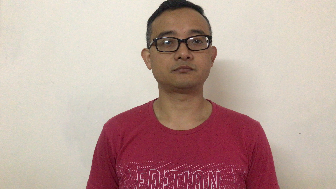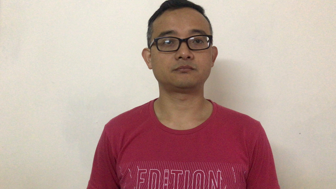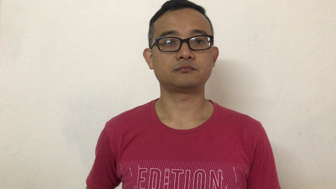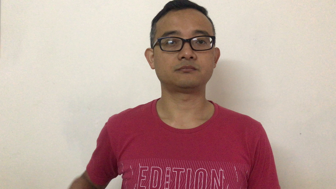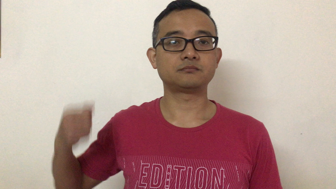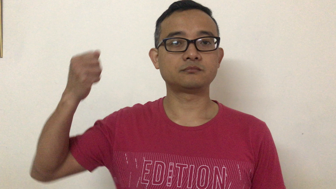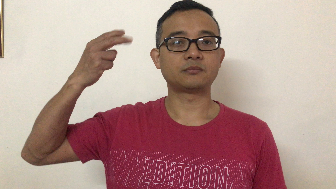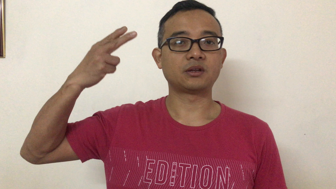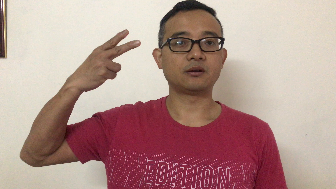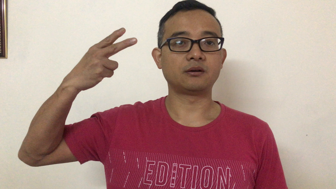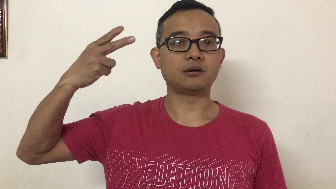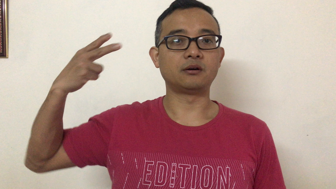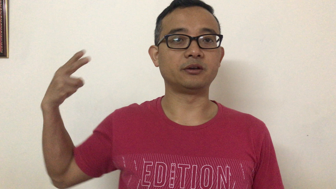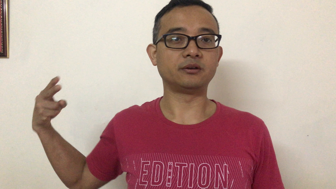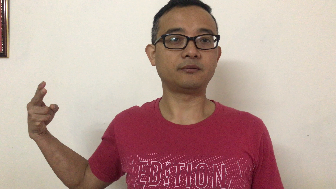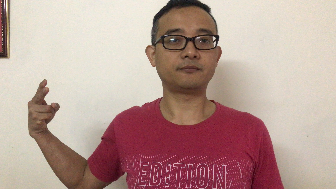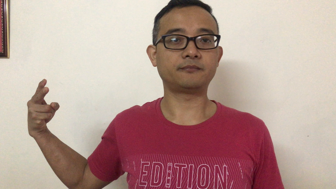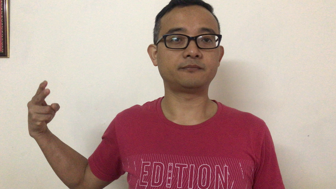ऐ